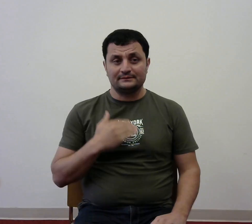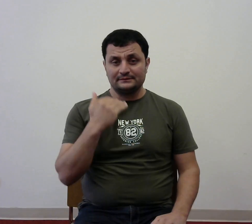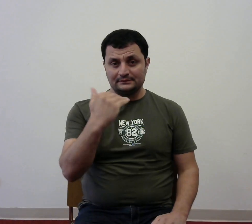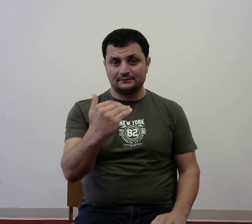siz